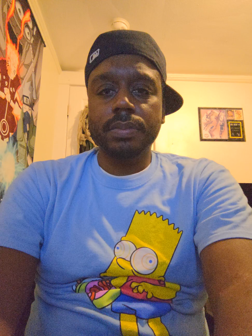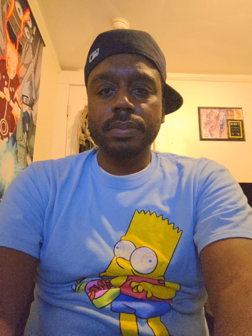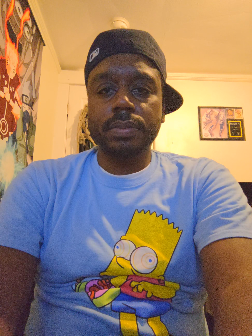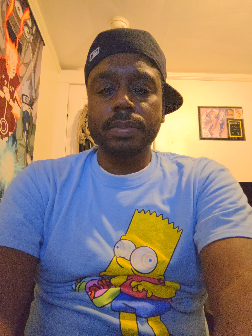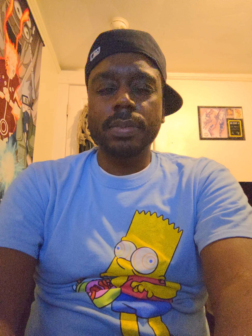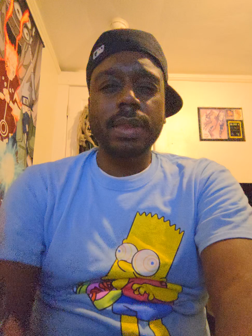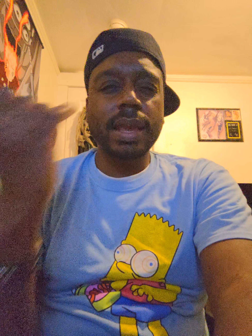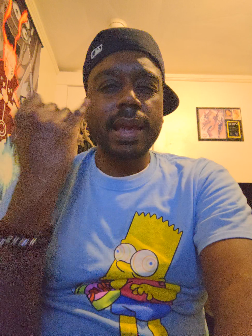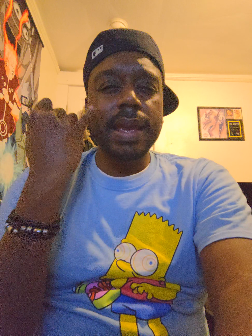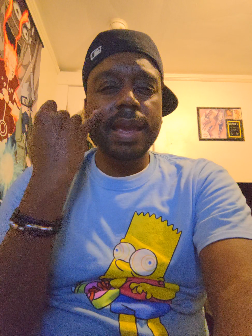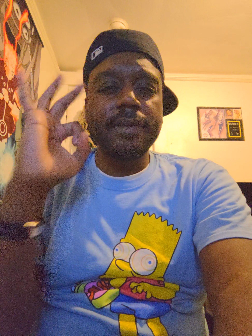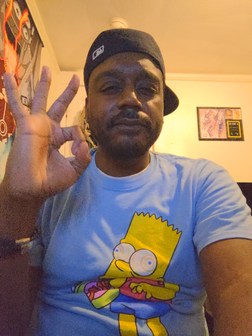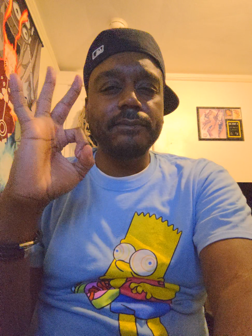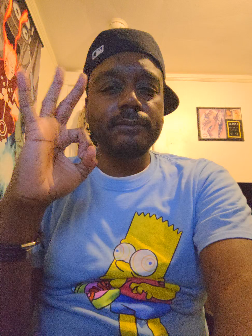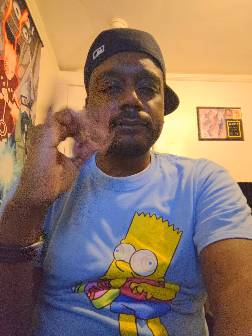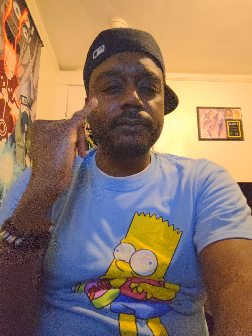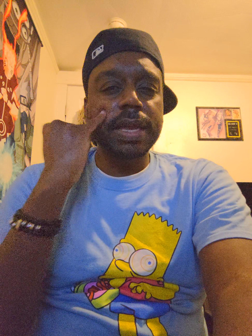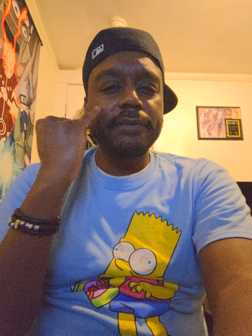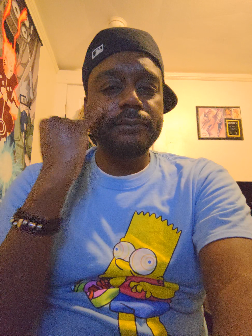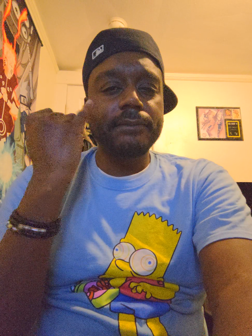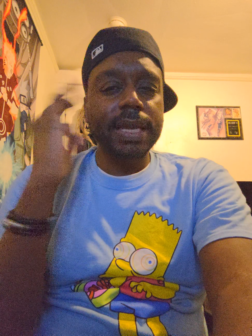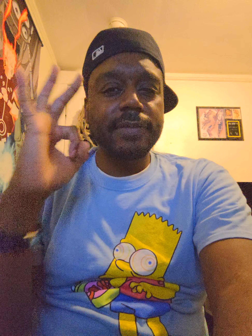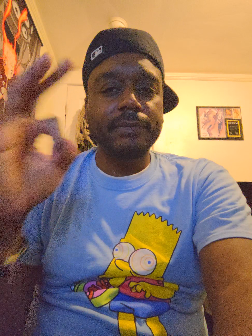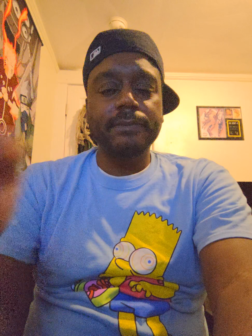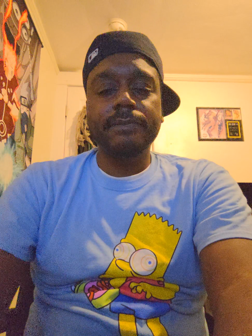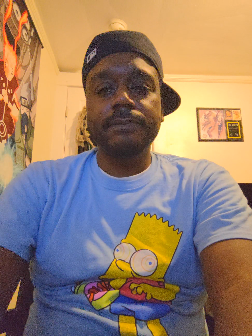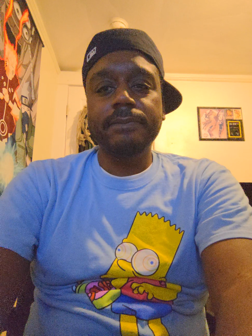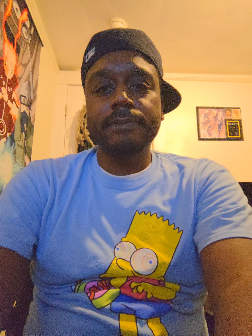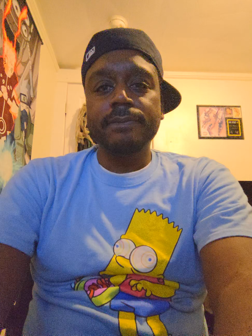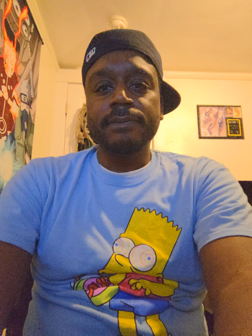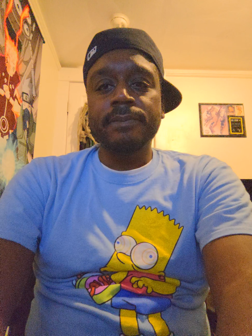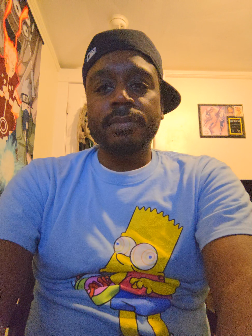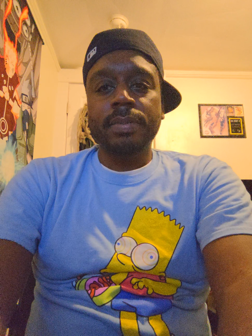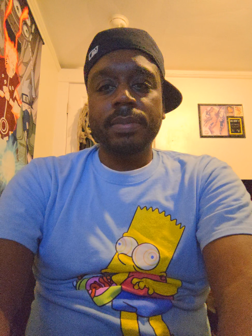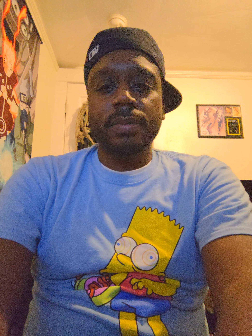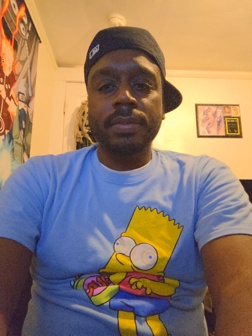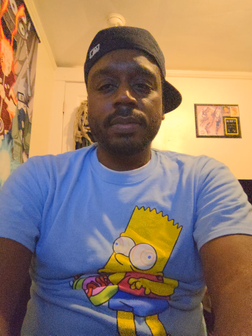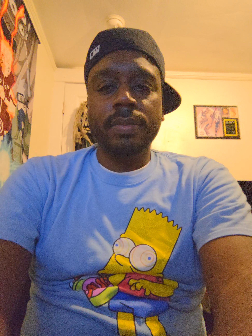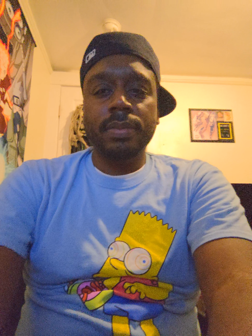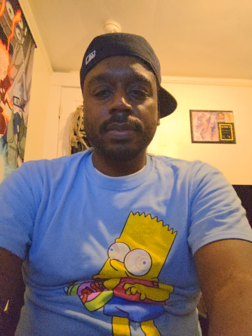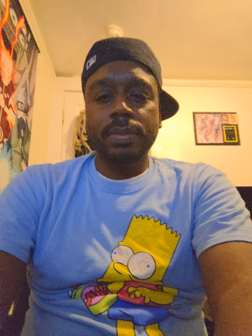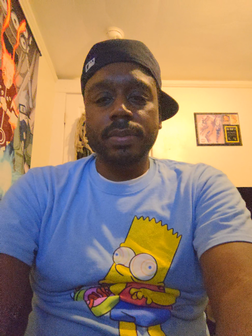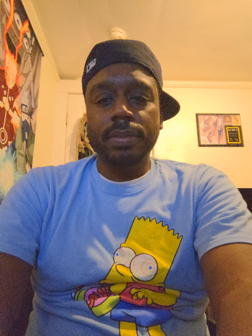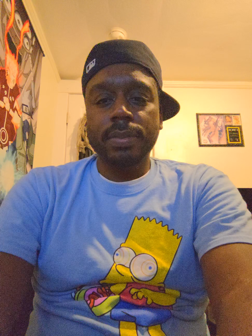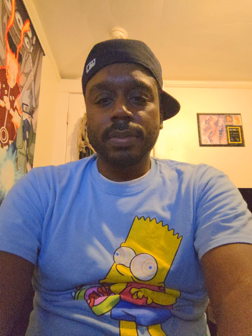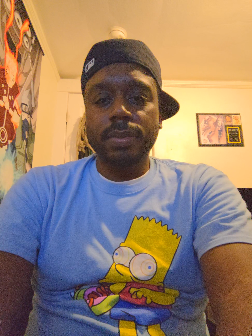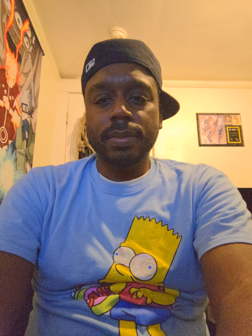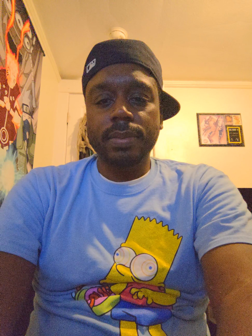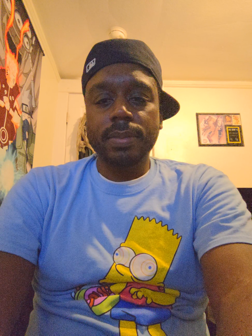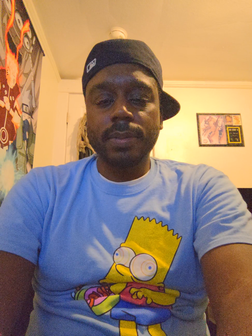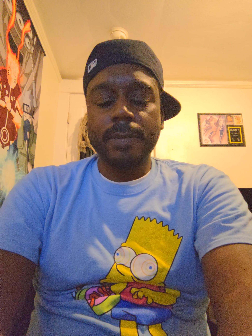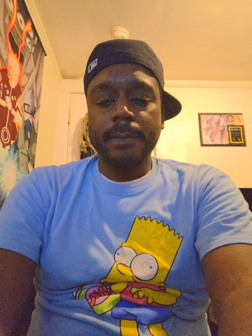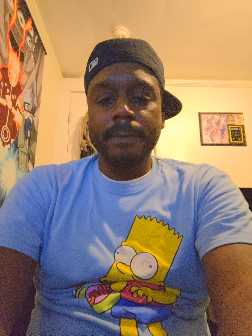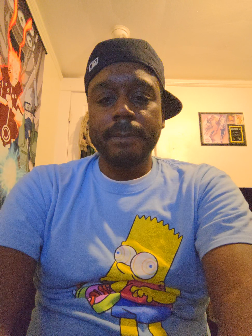if